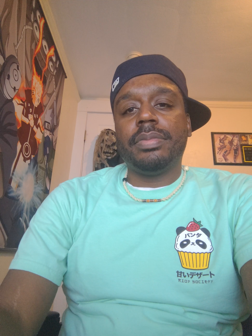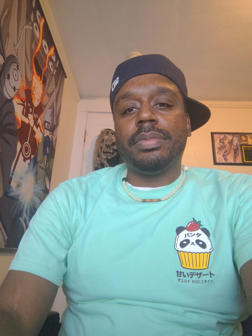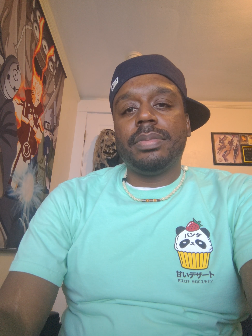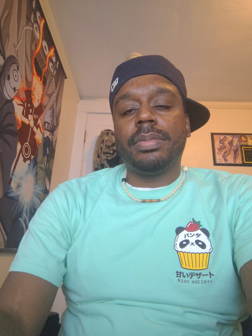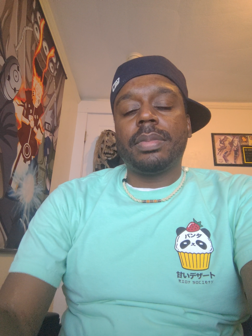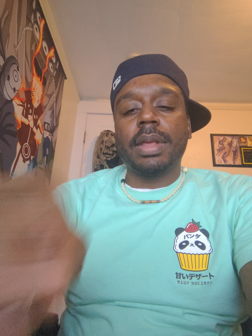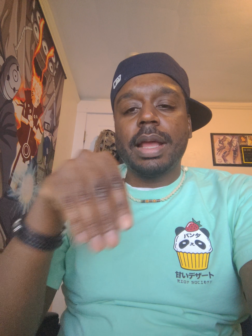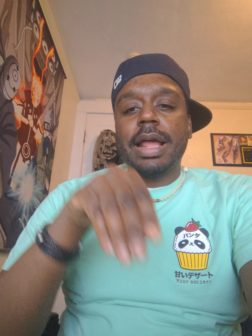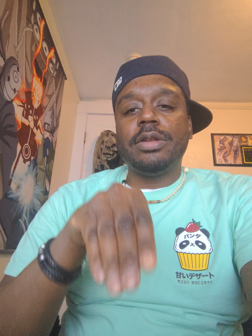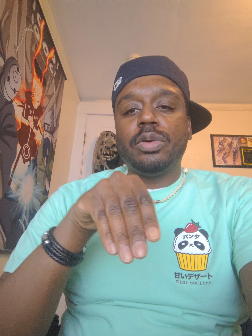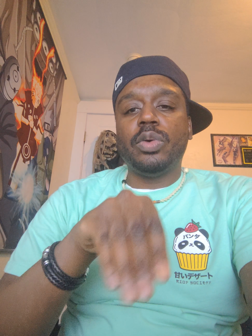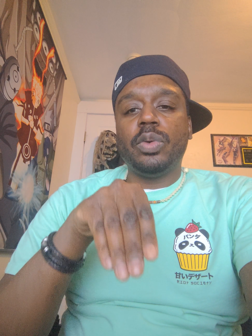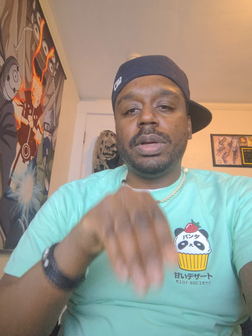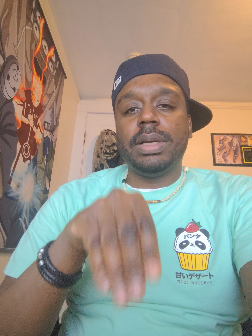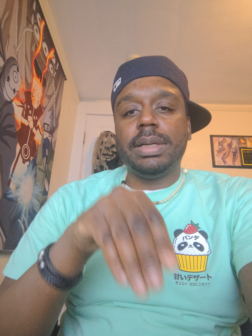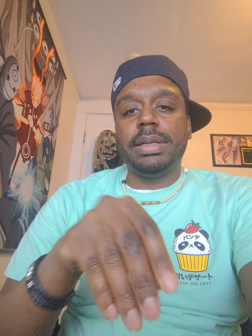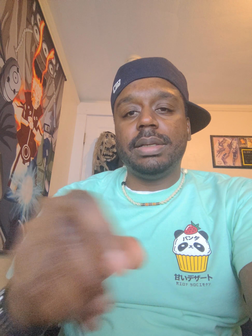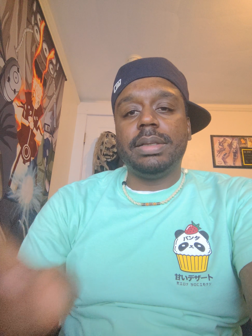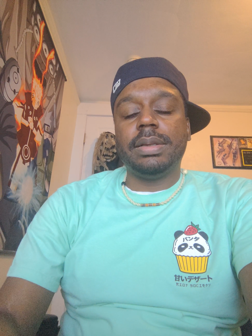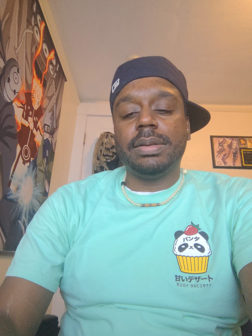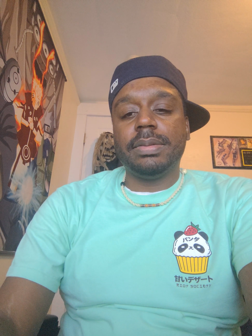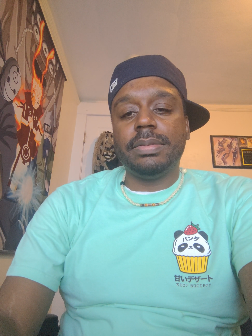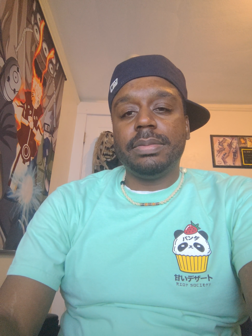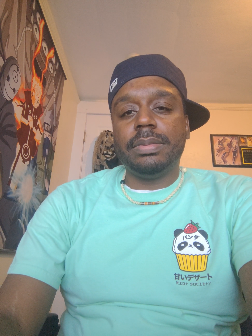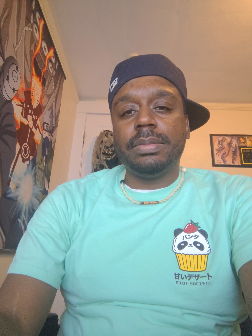into